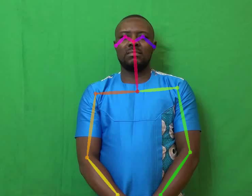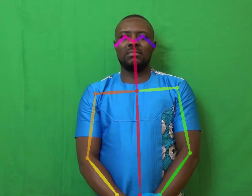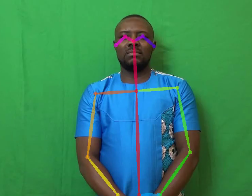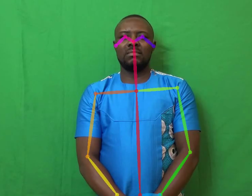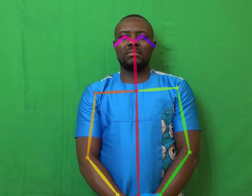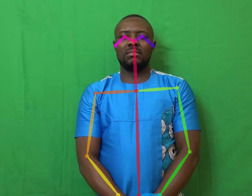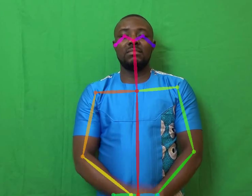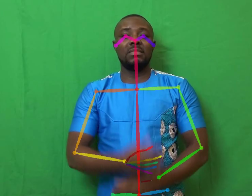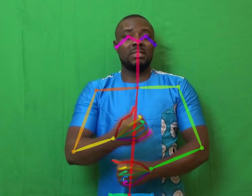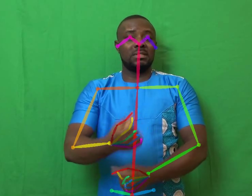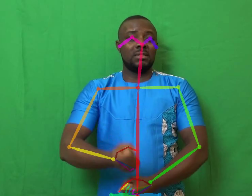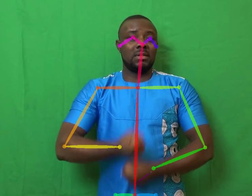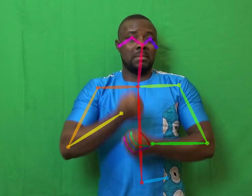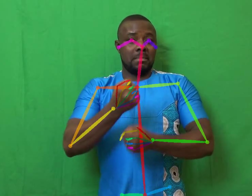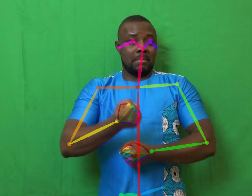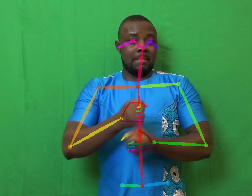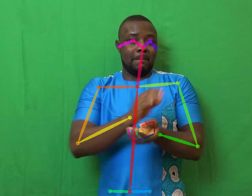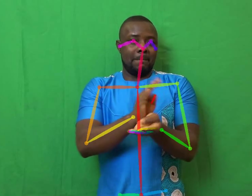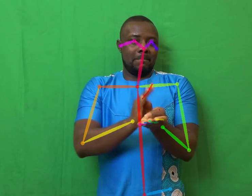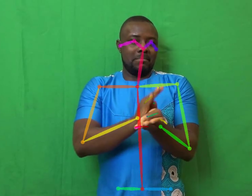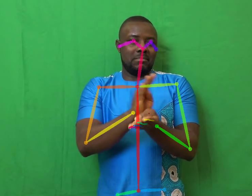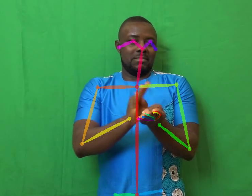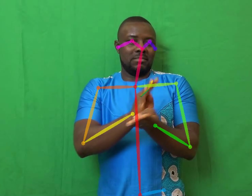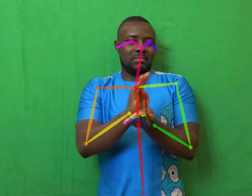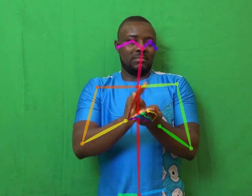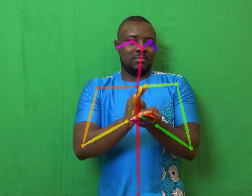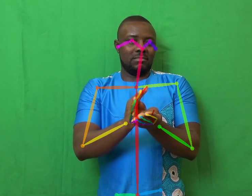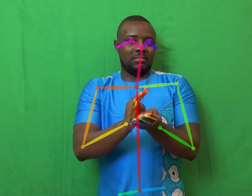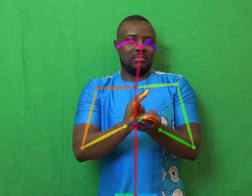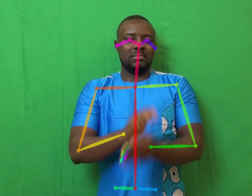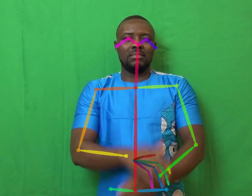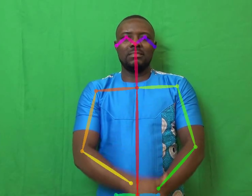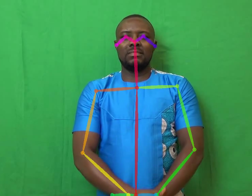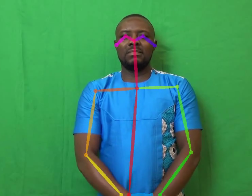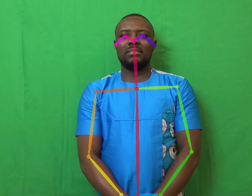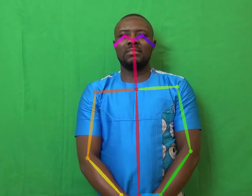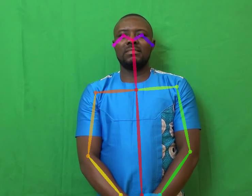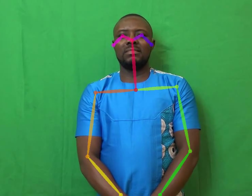konkonte